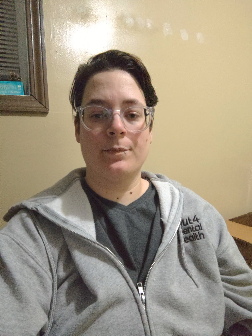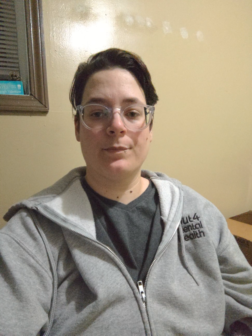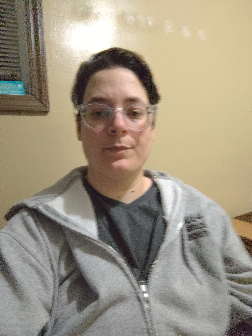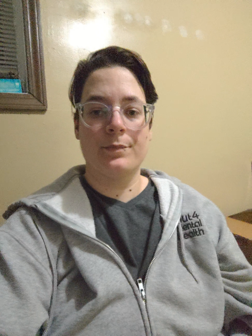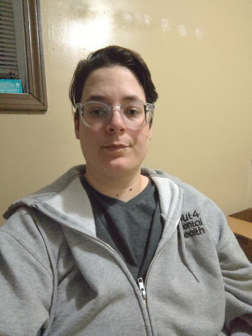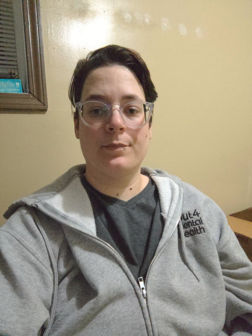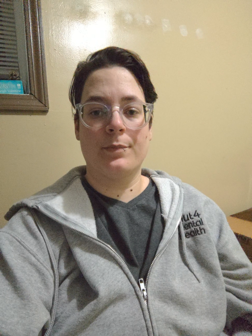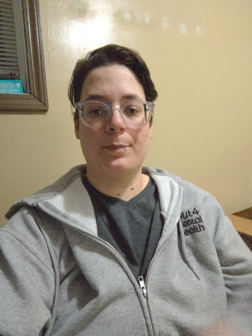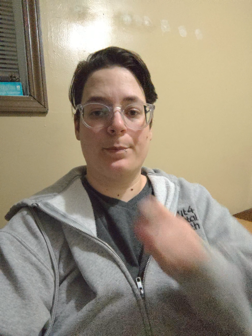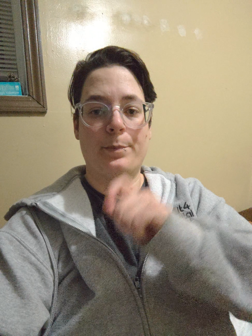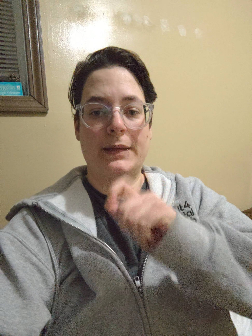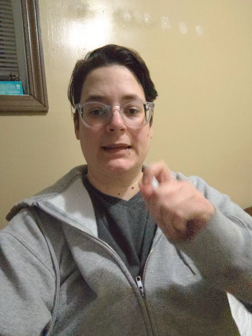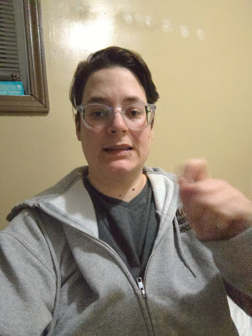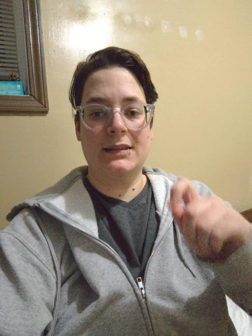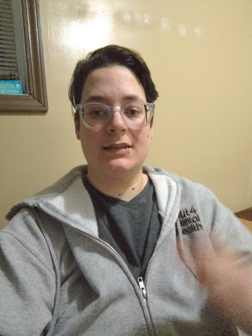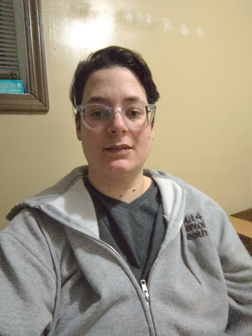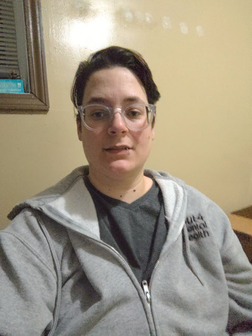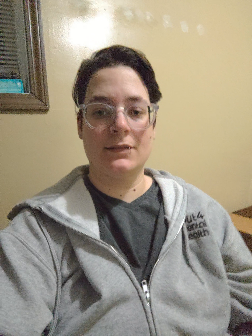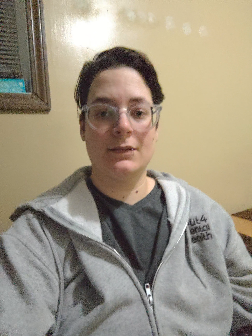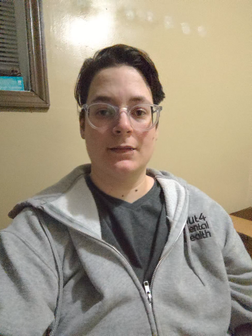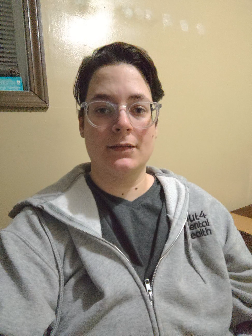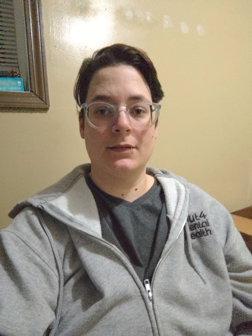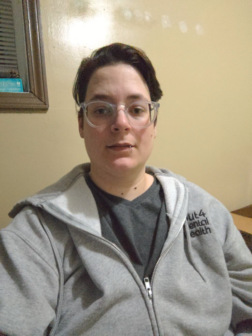pen